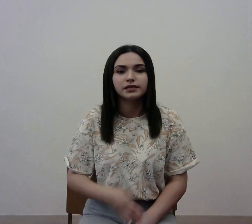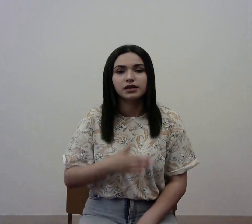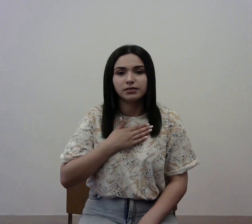mən